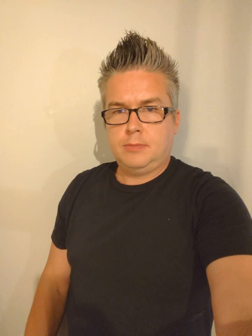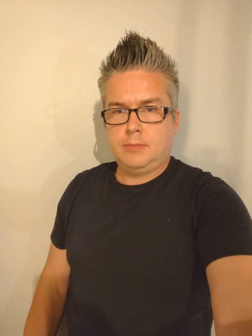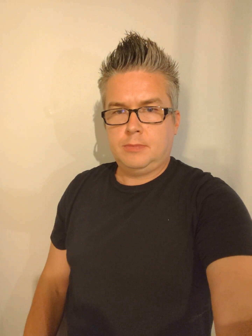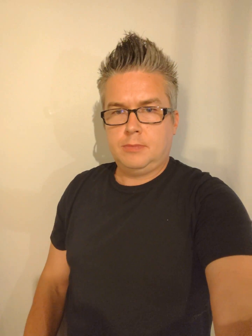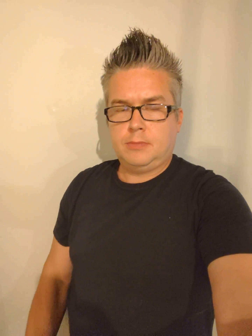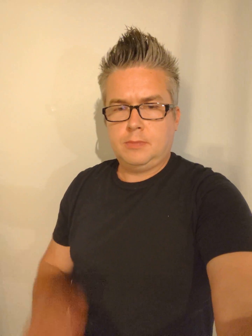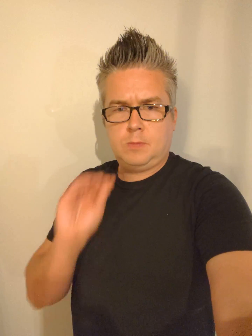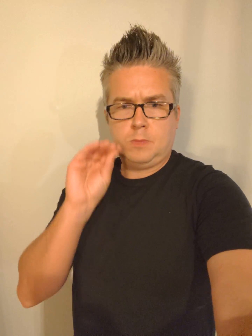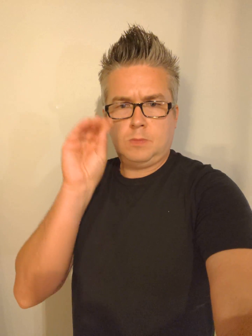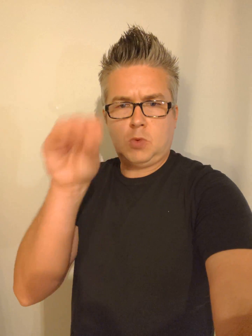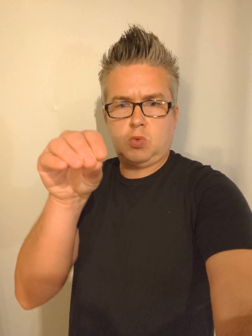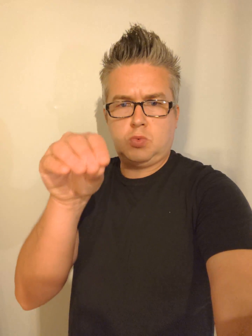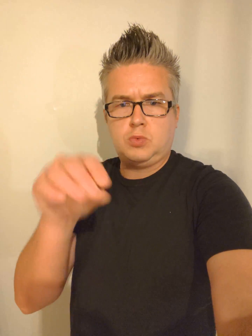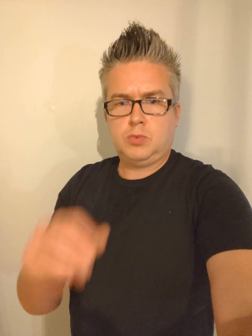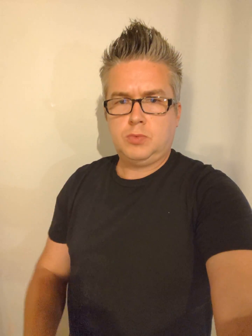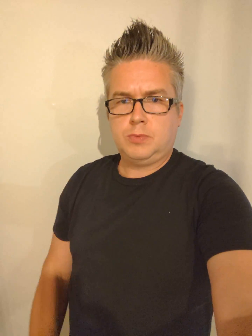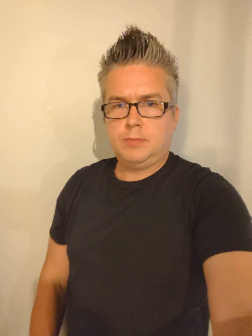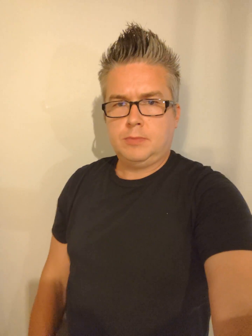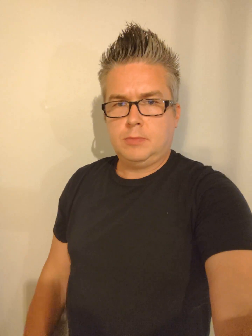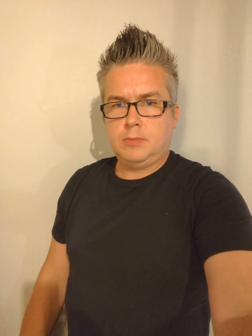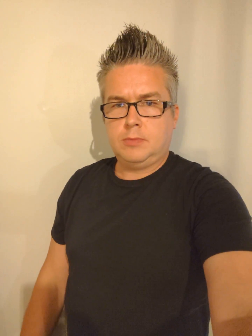put